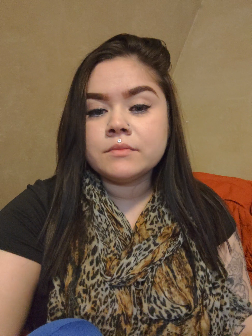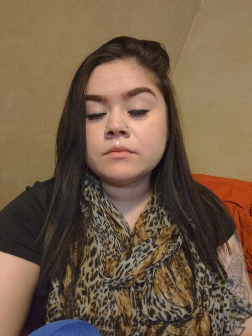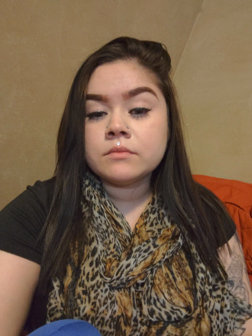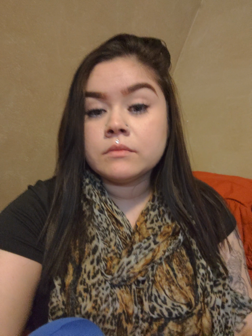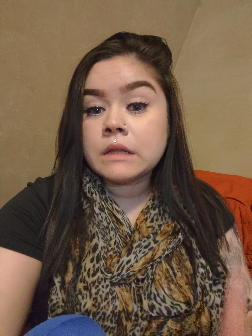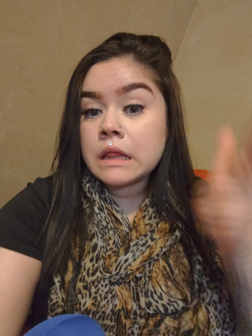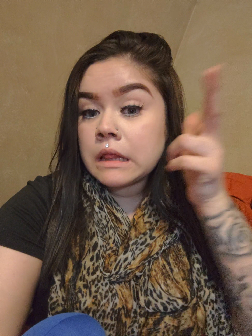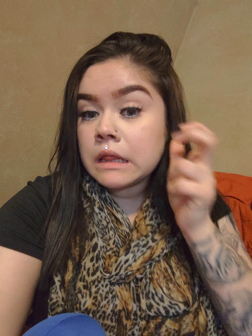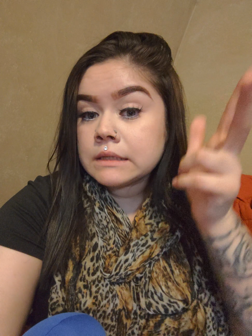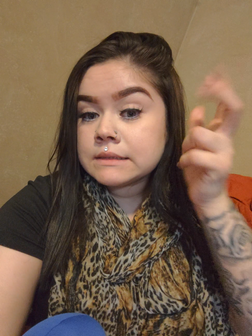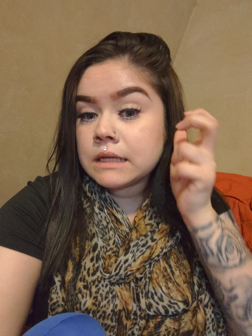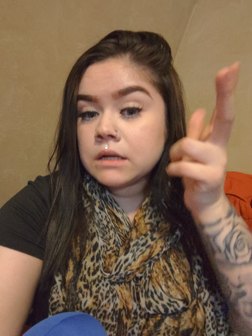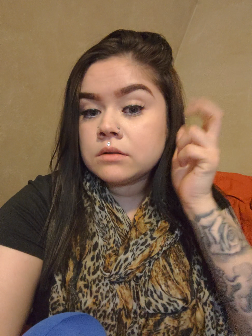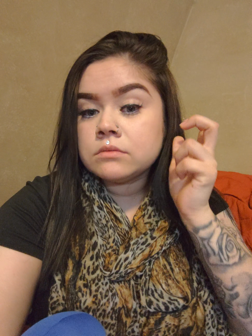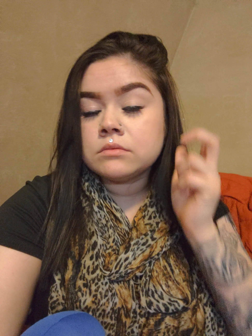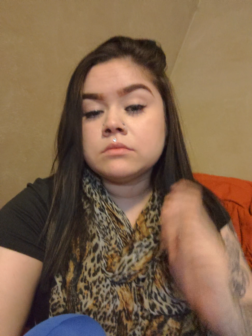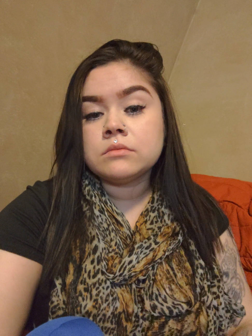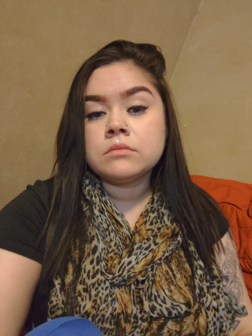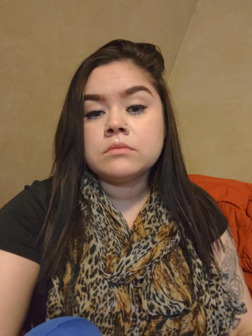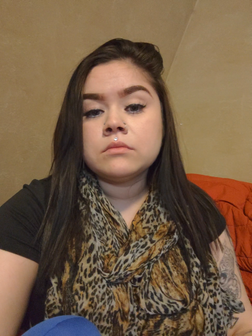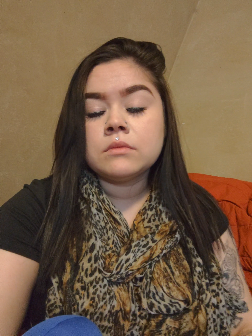listen